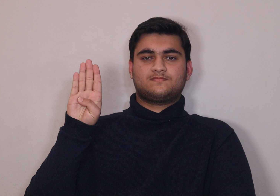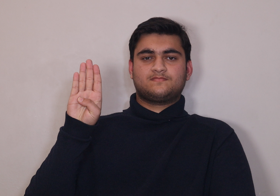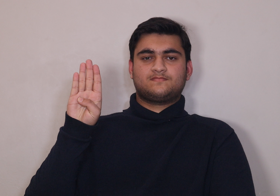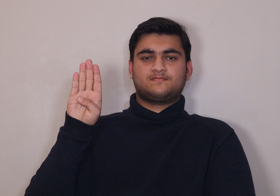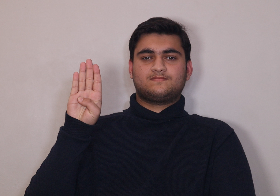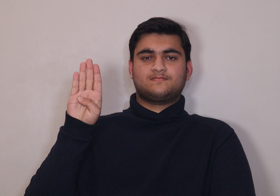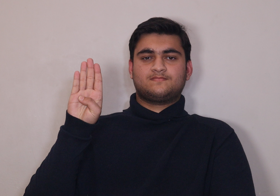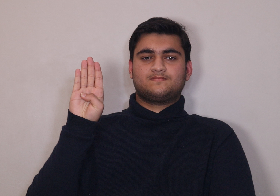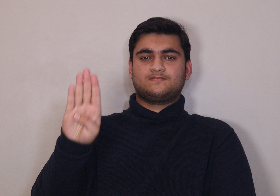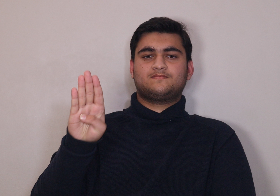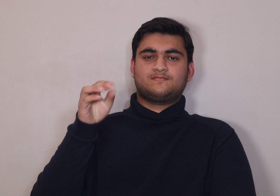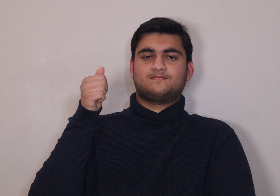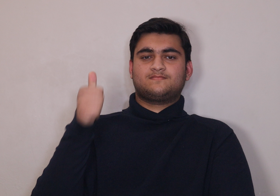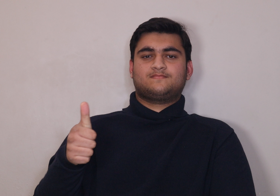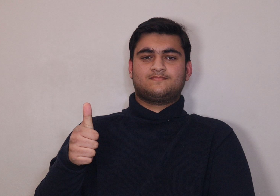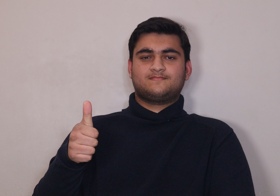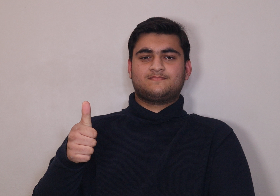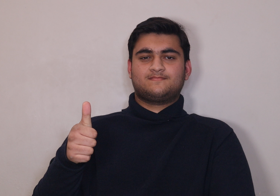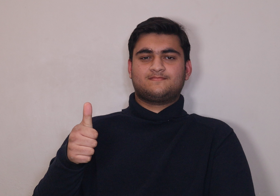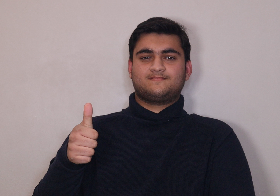best